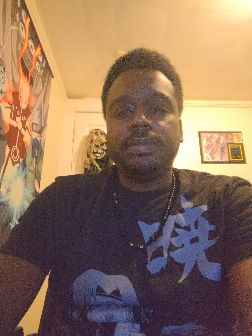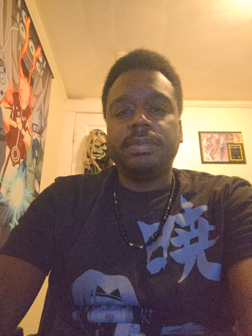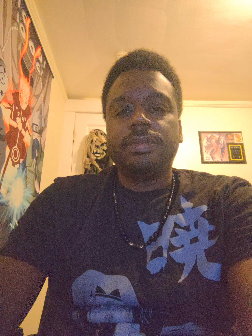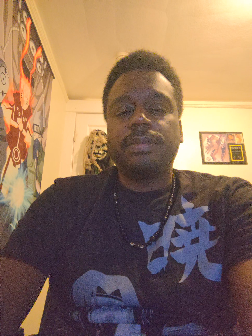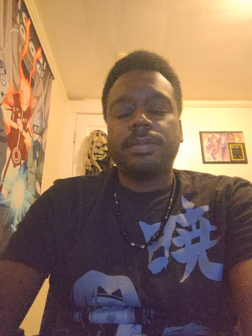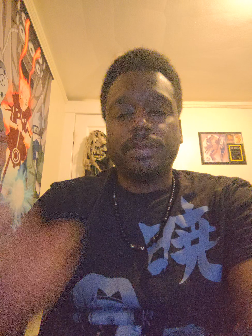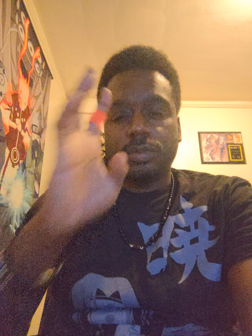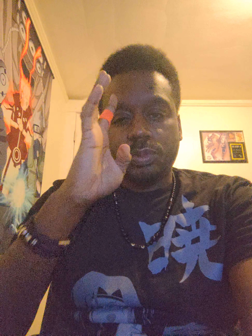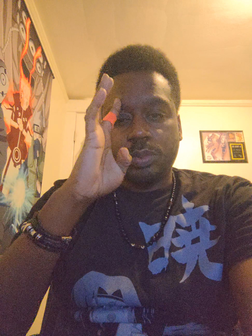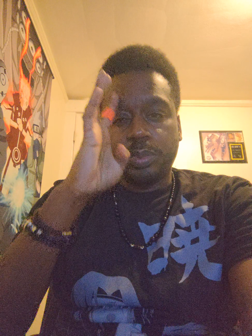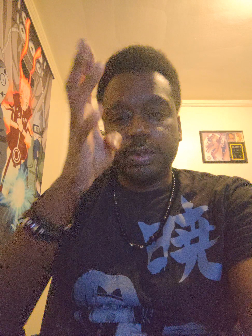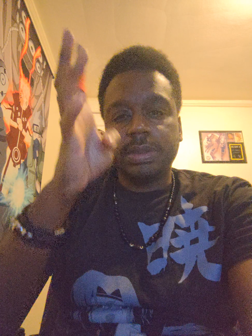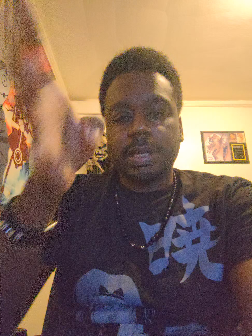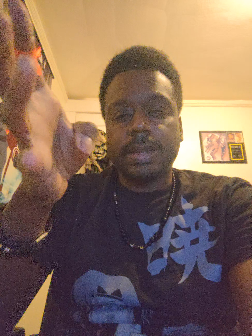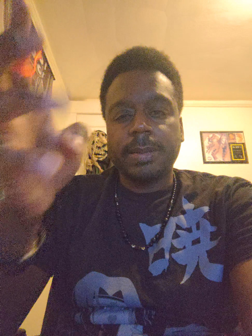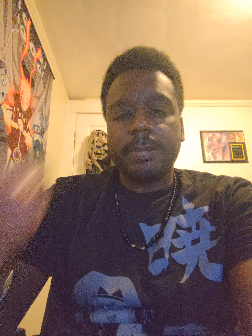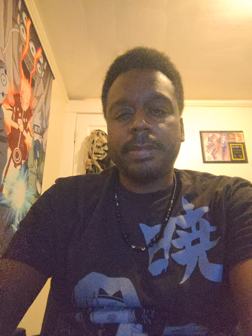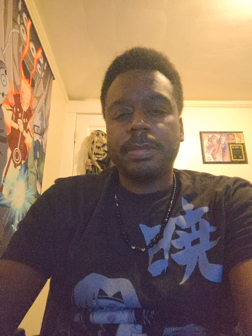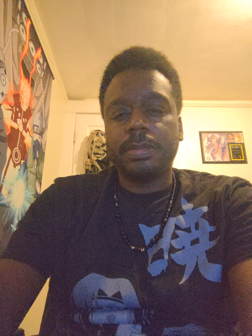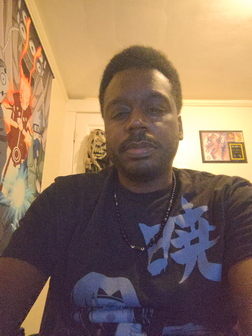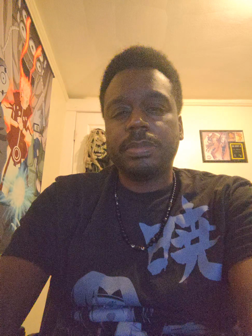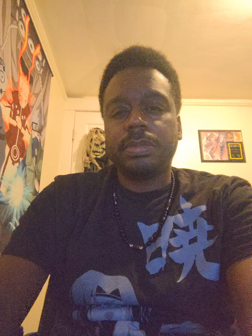pretend